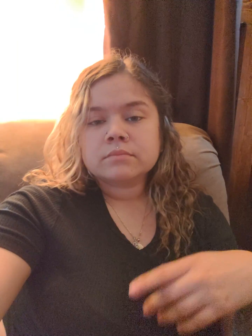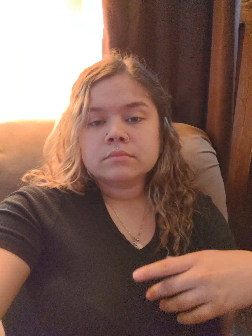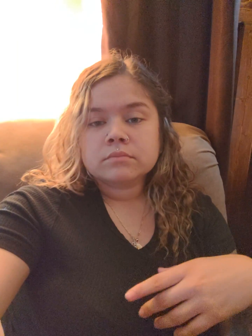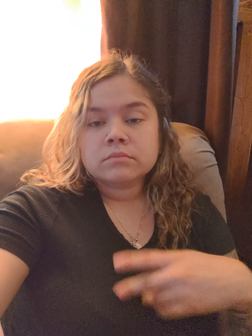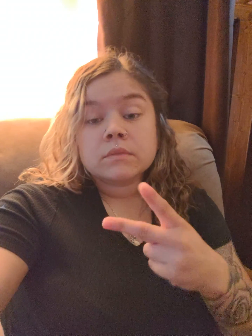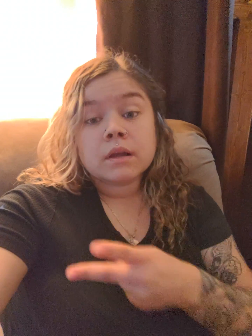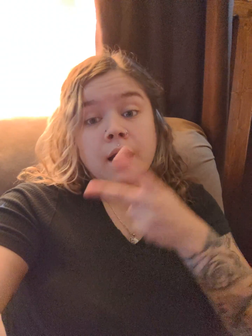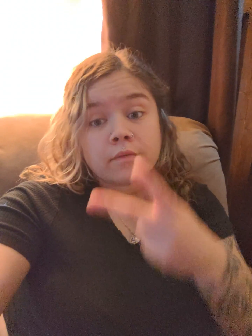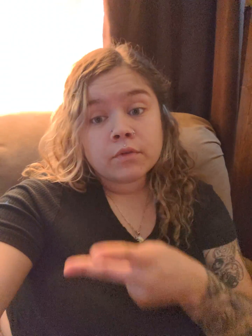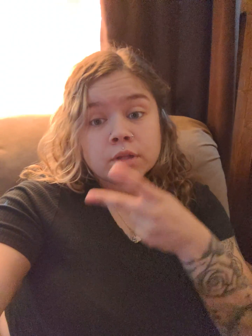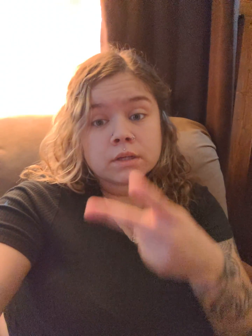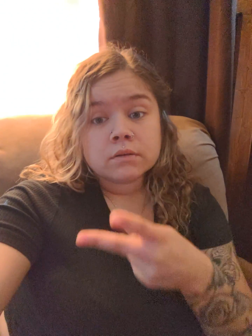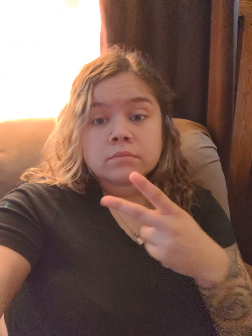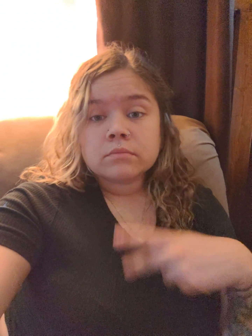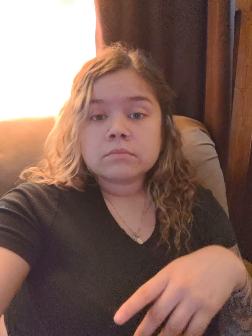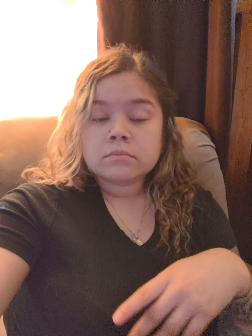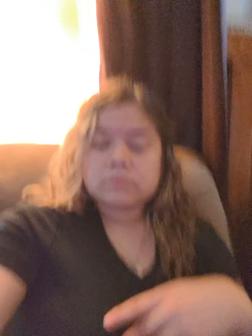careful